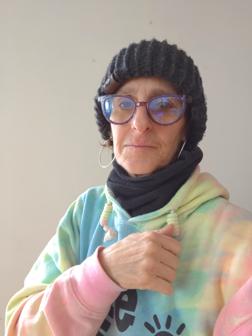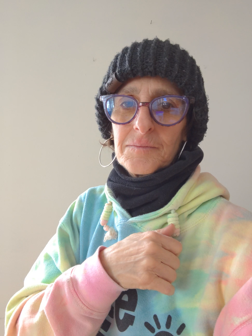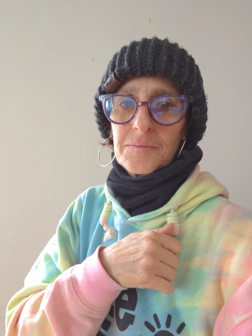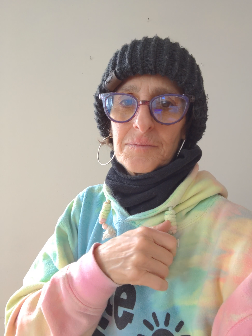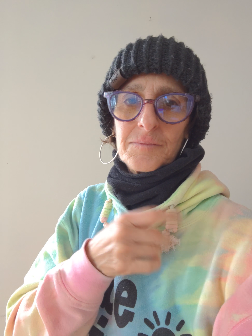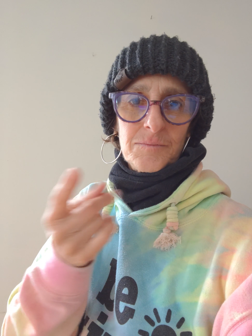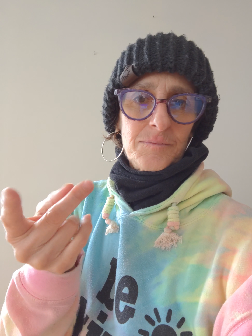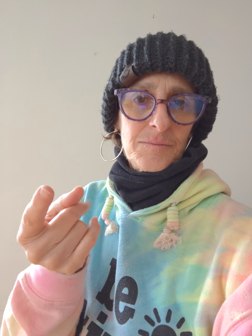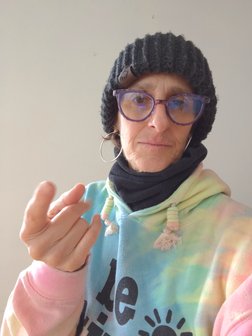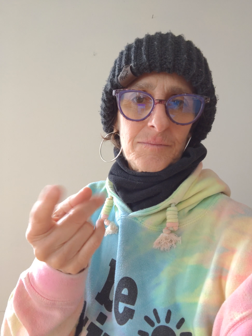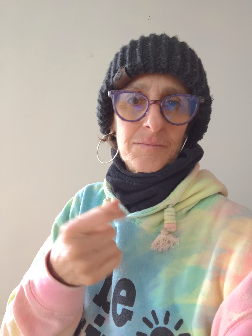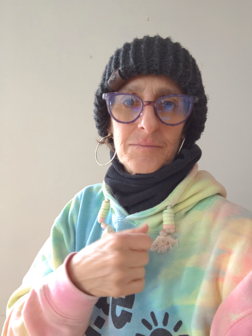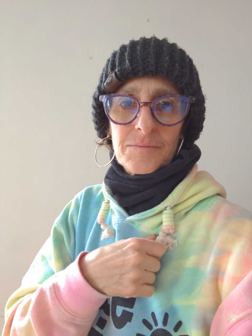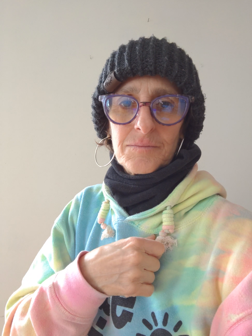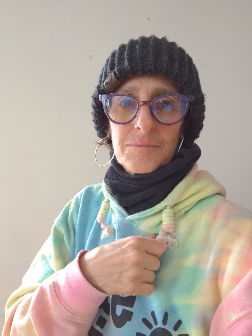dog